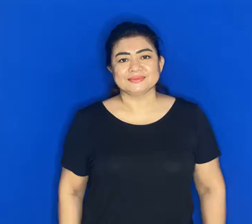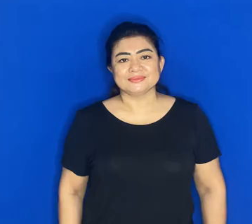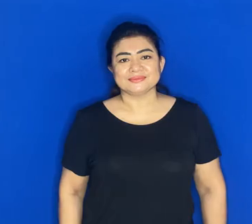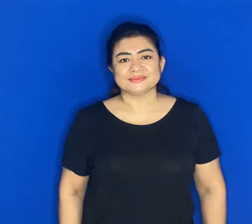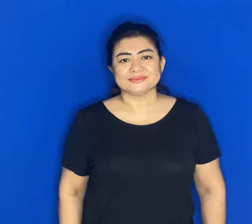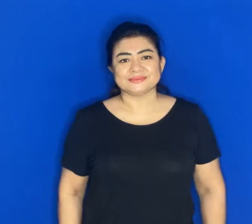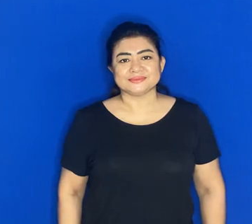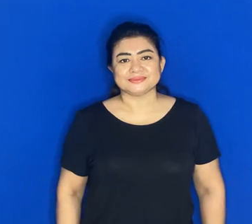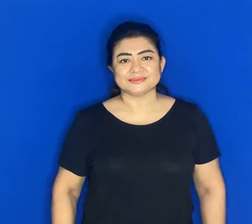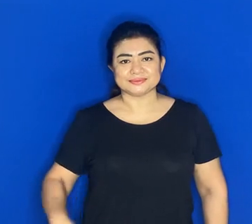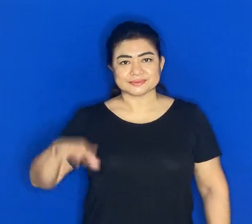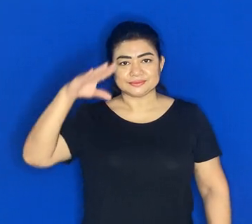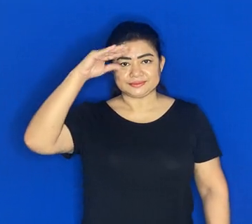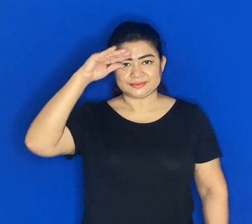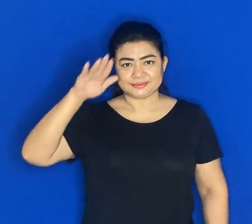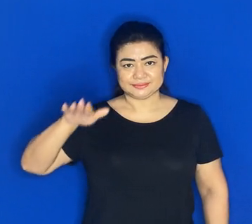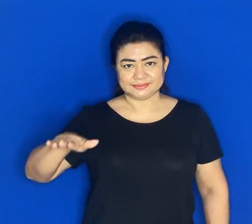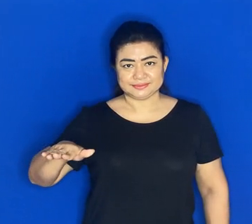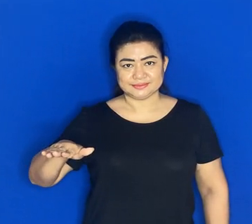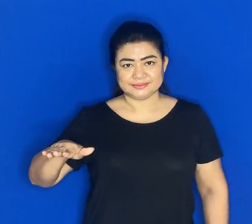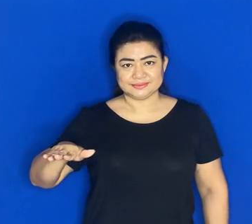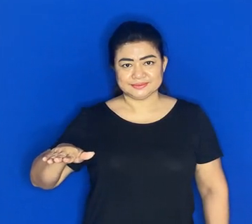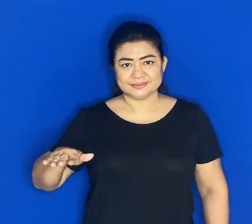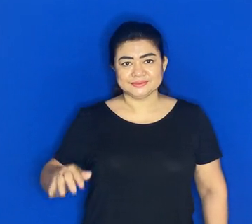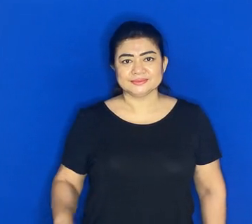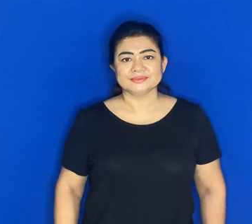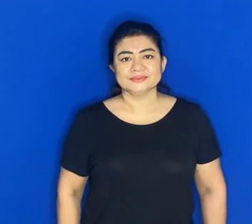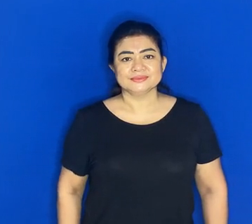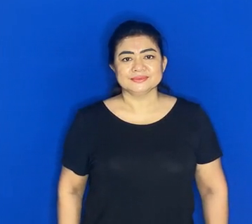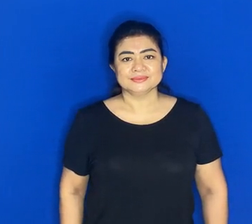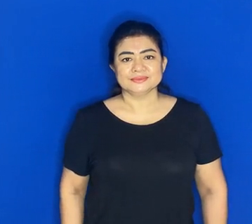boy